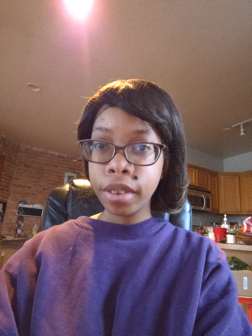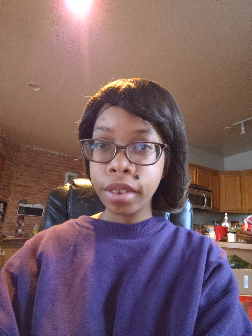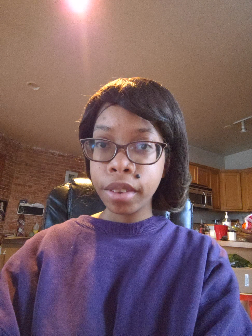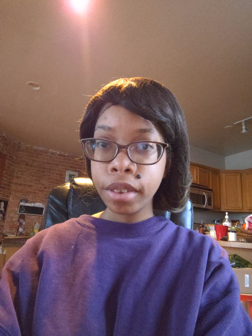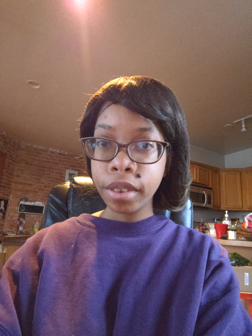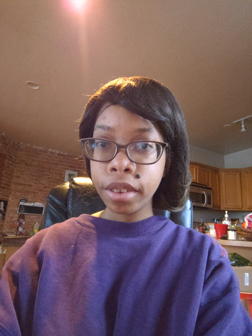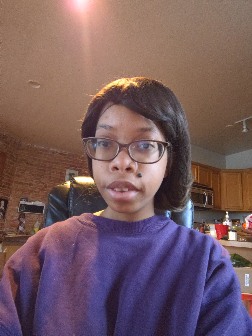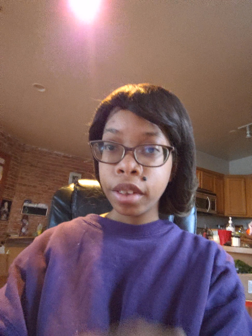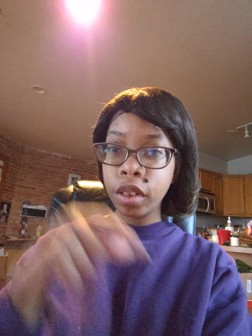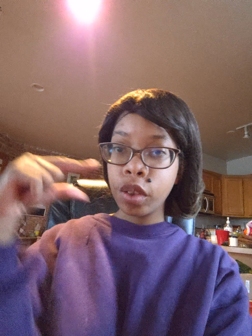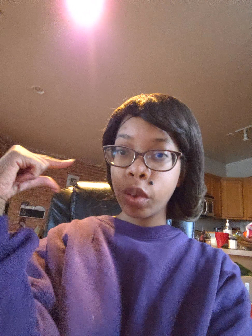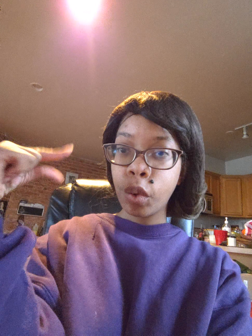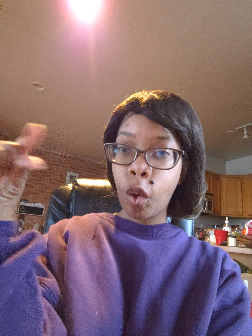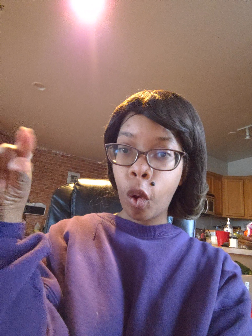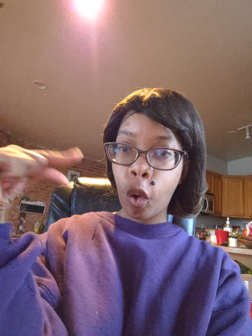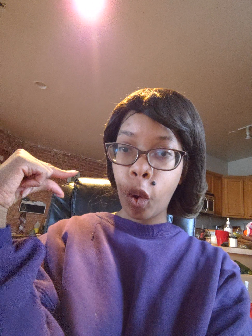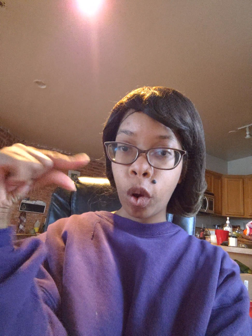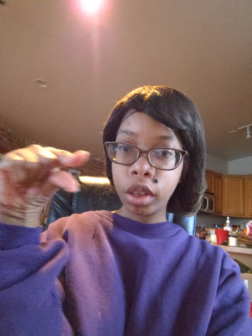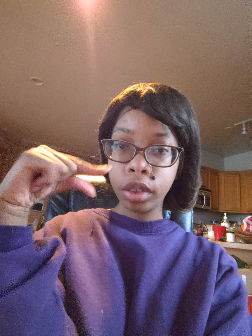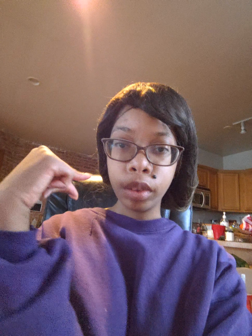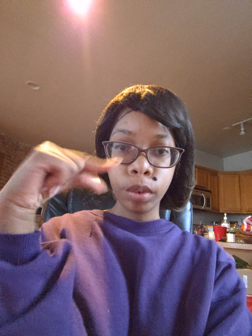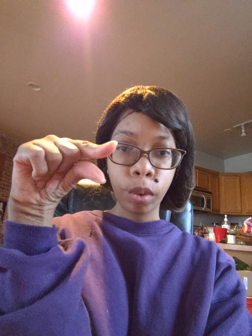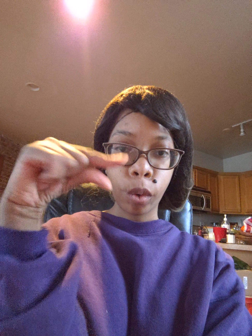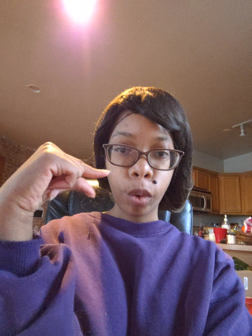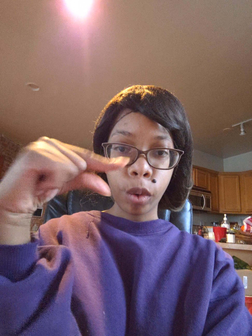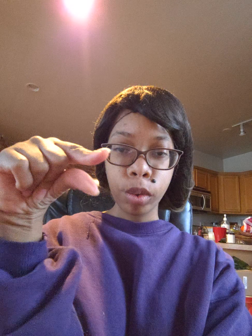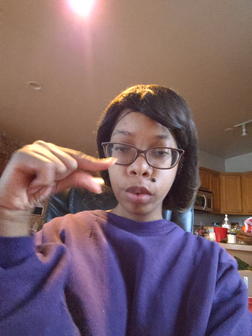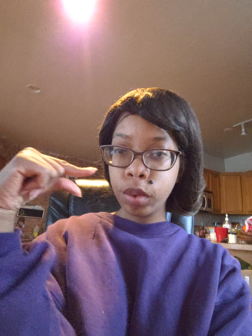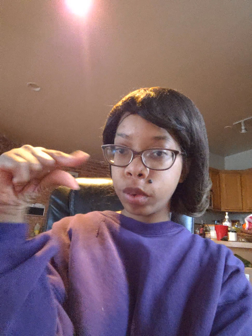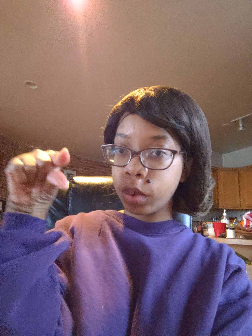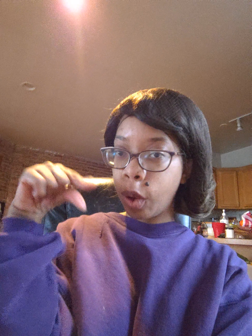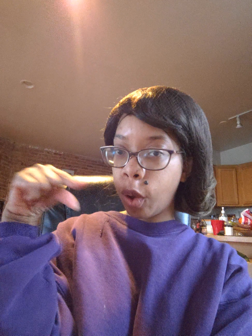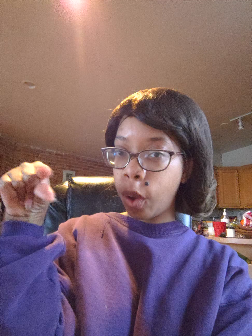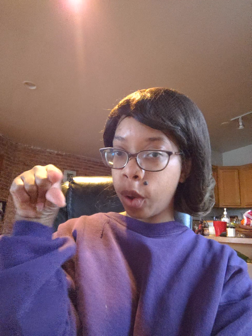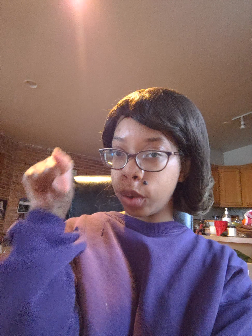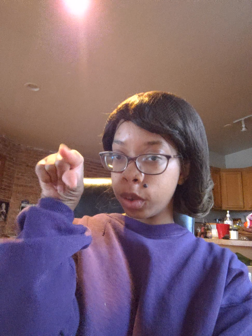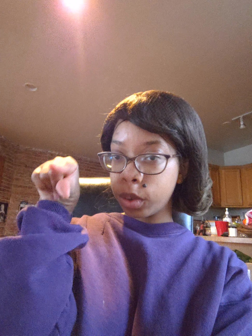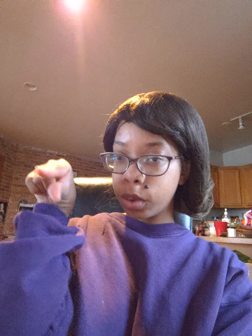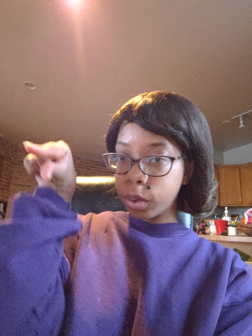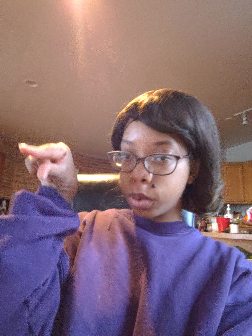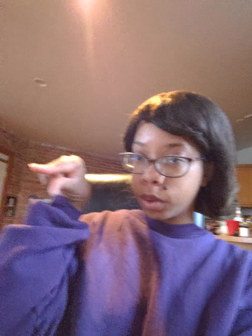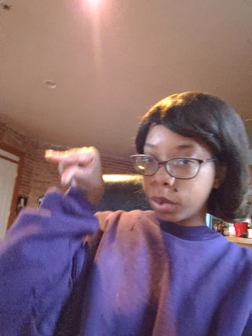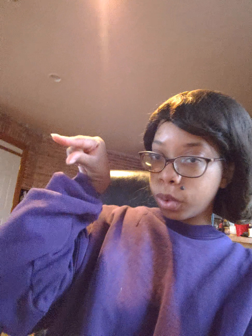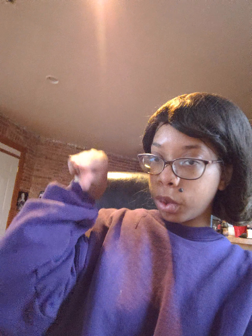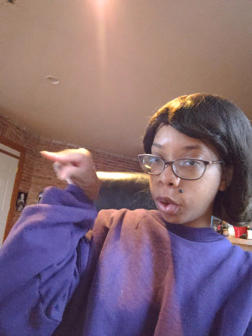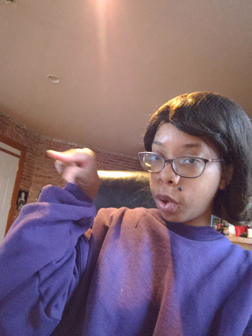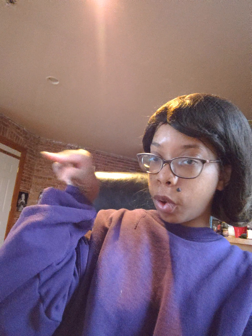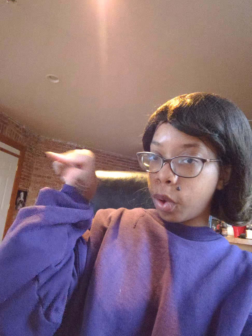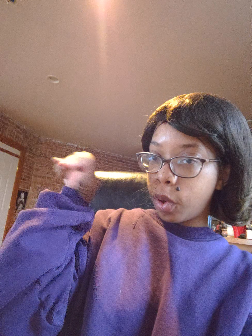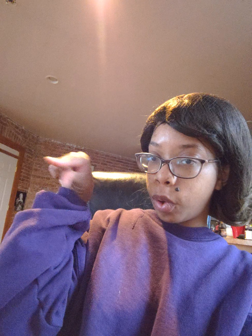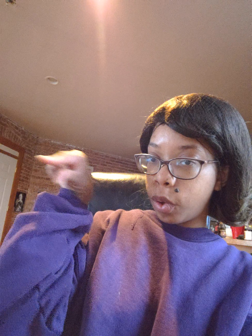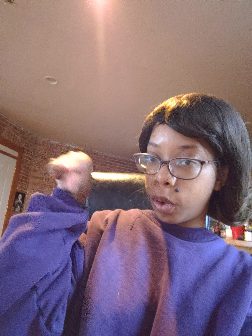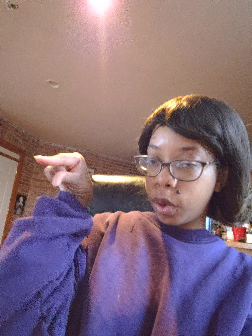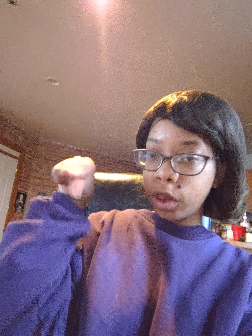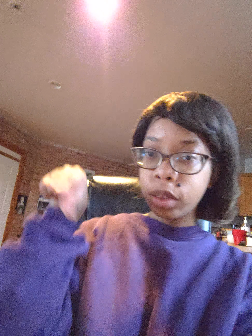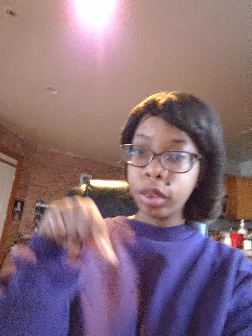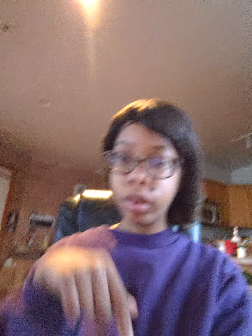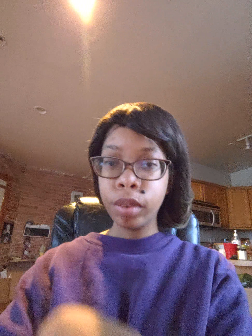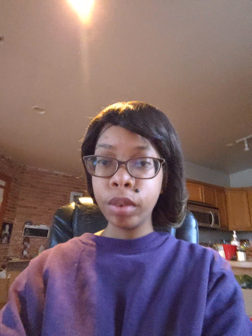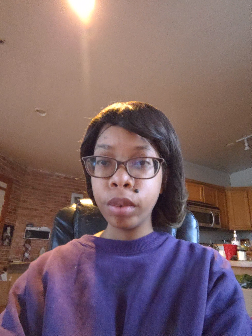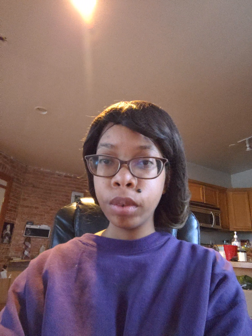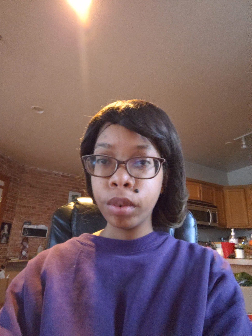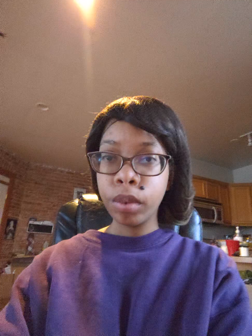goose